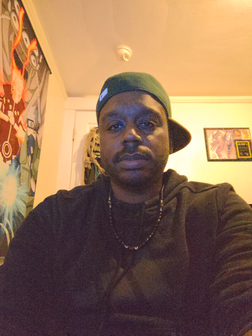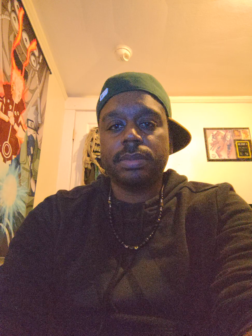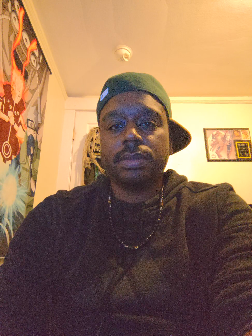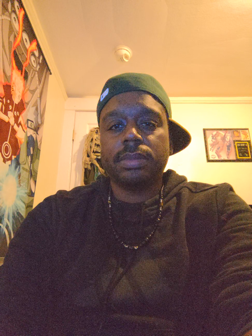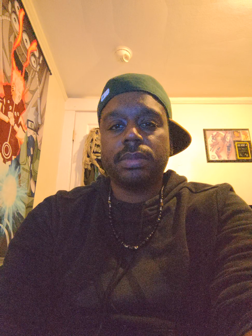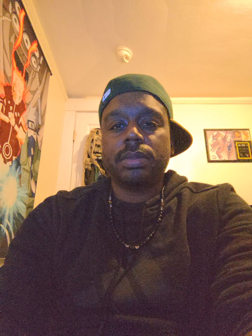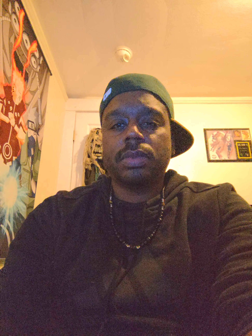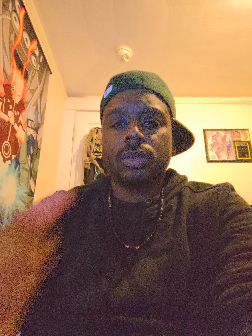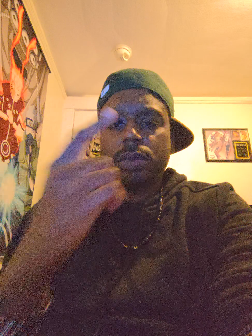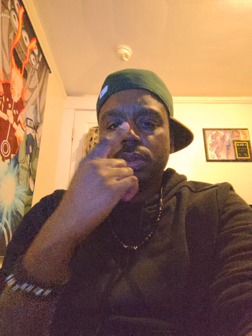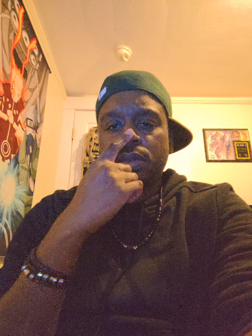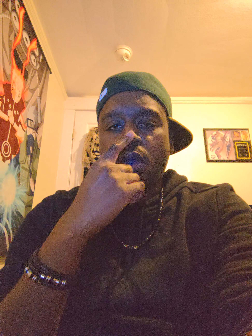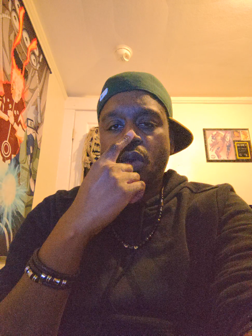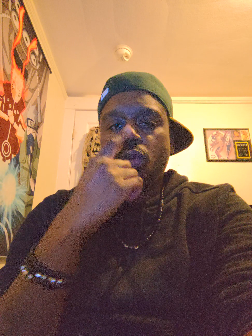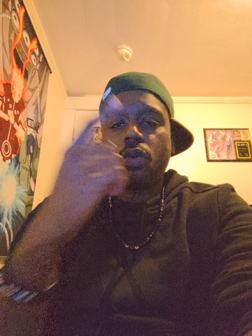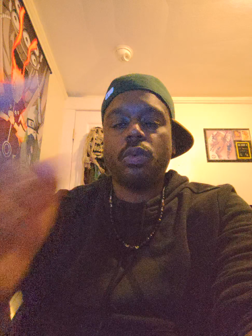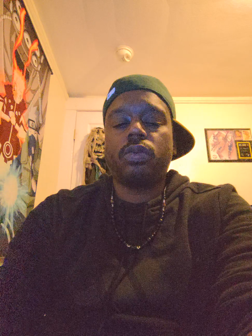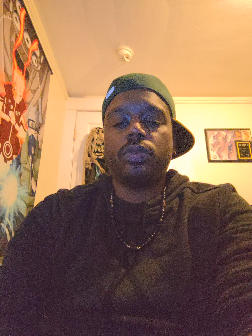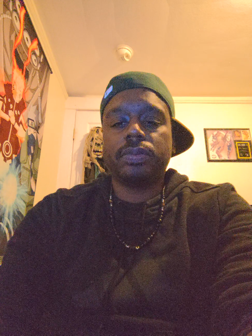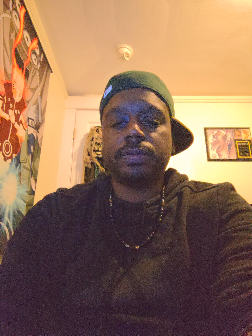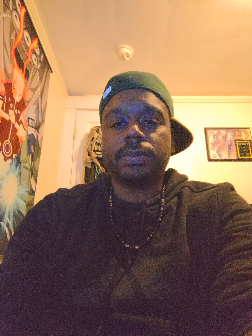nose